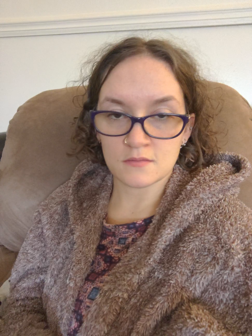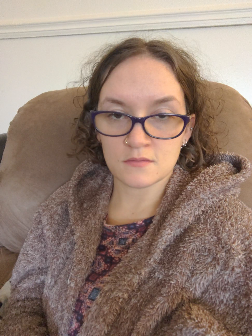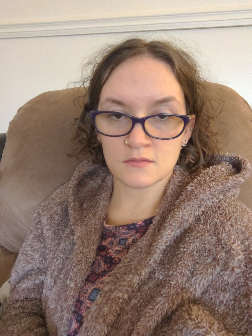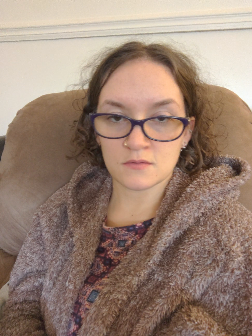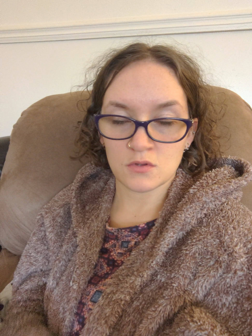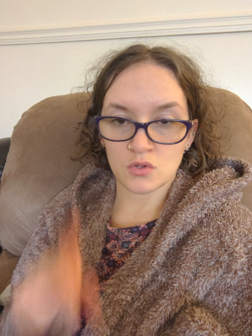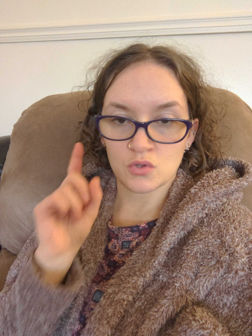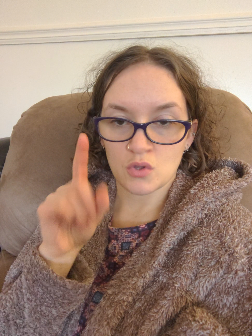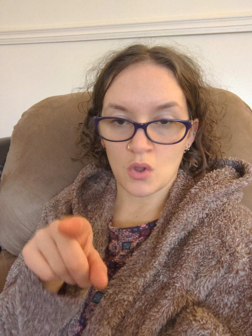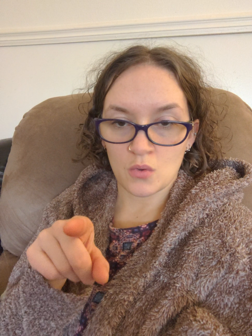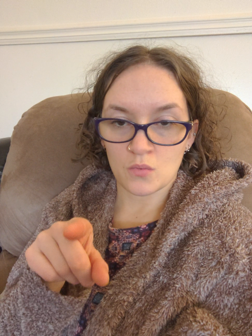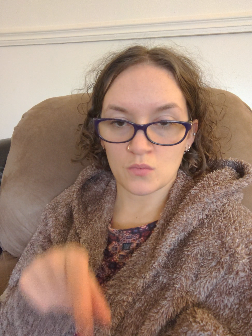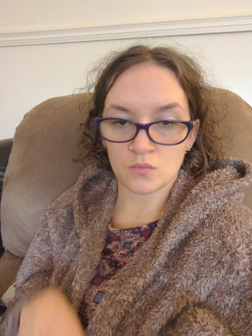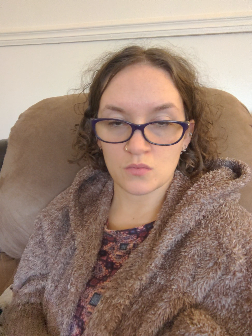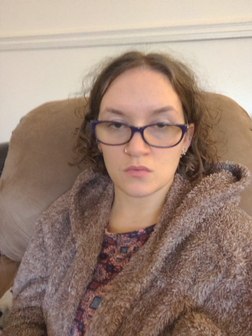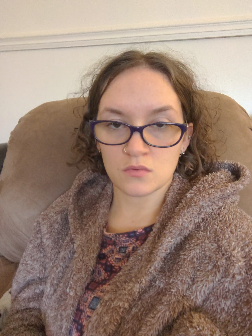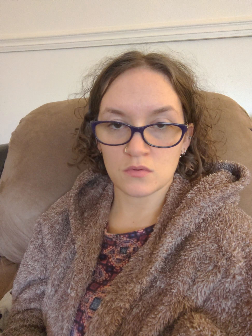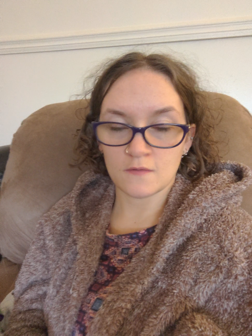go